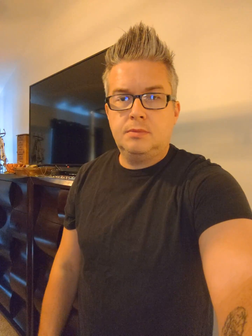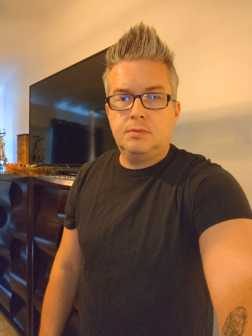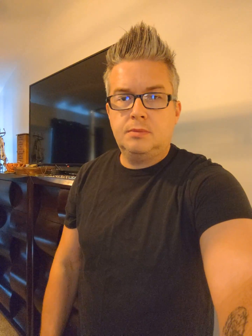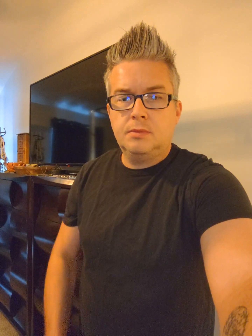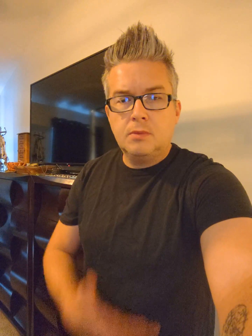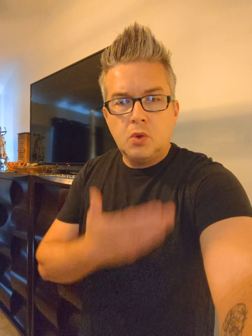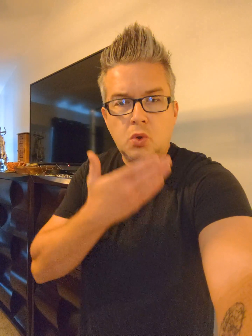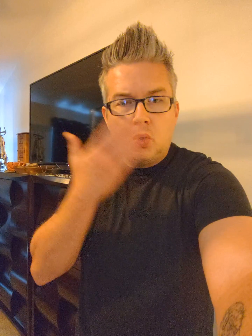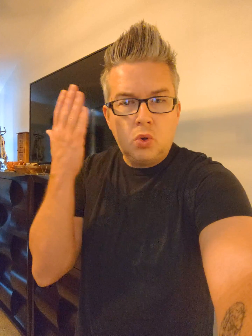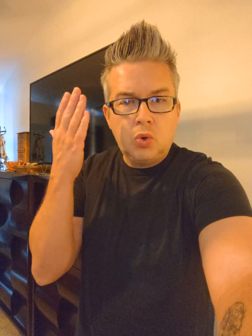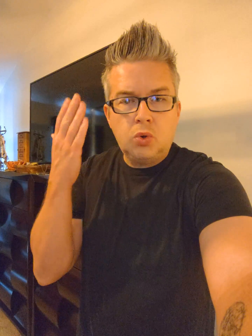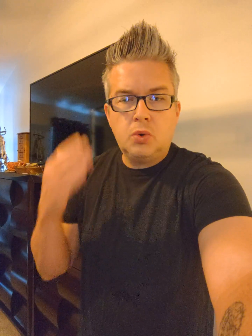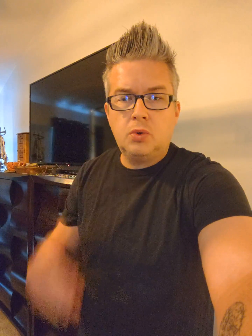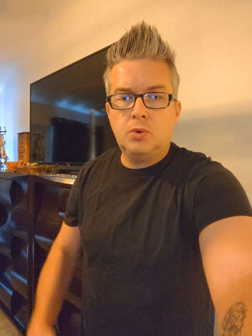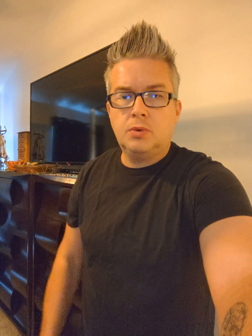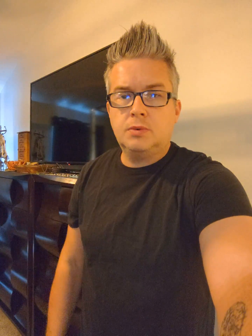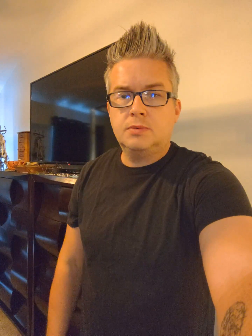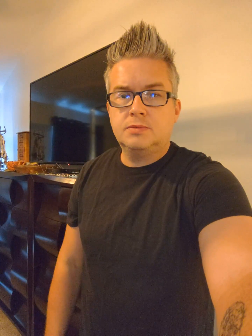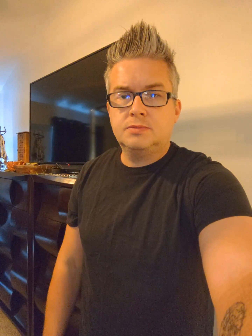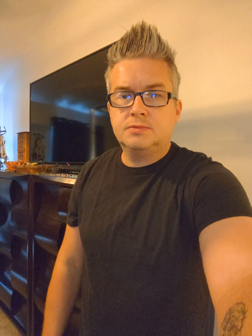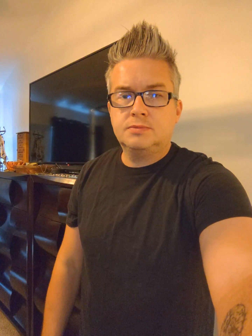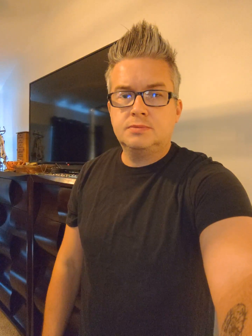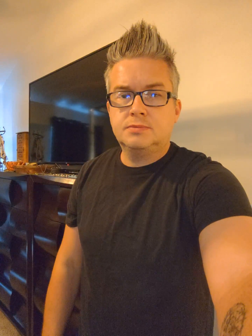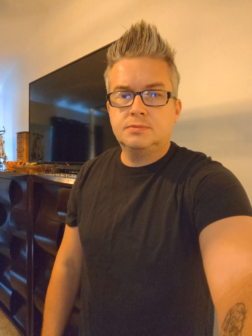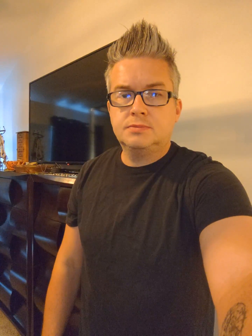all gone